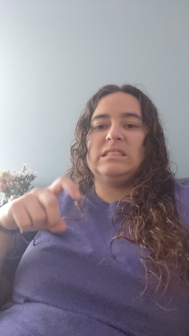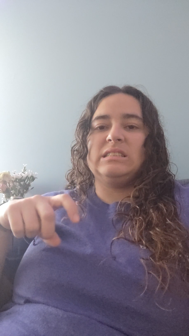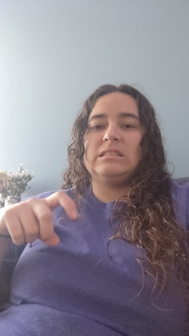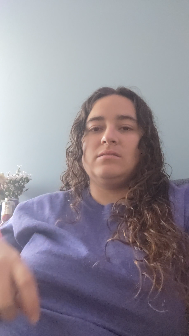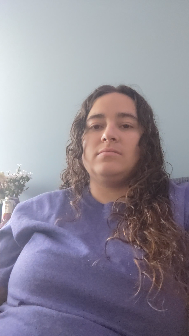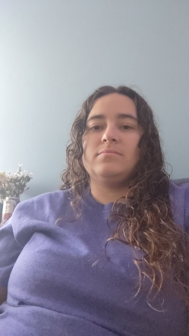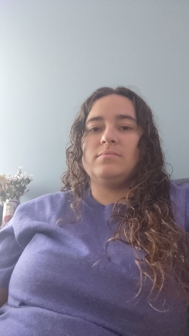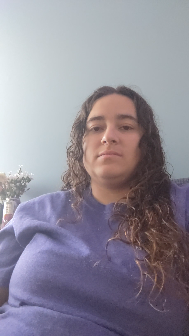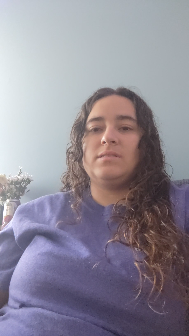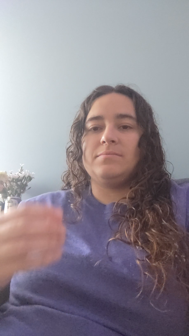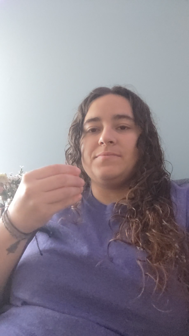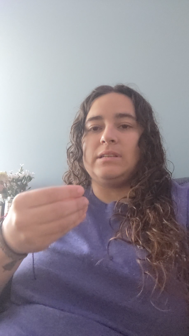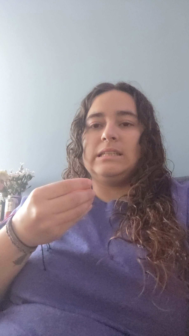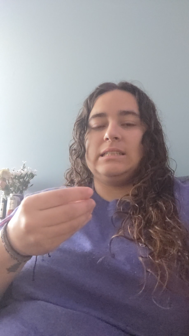feed